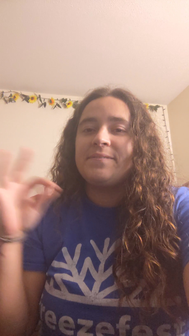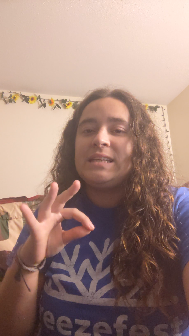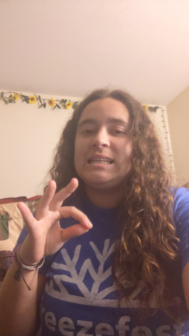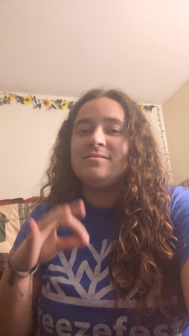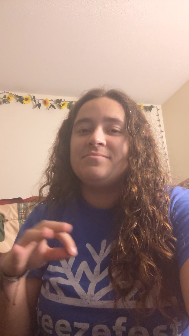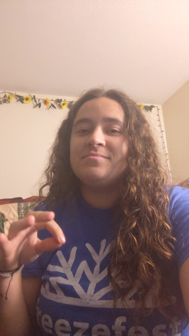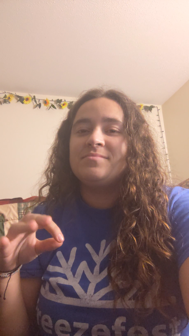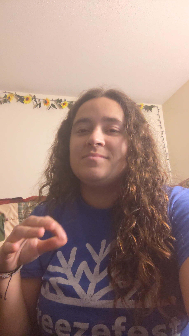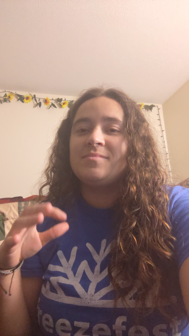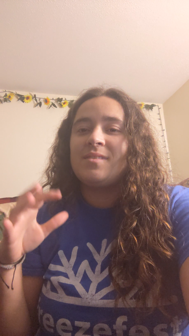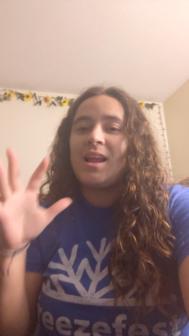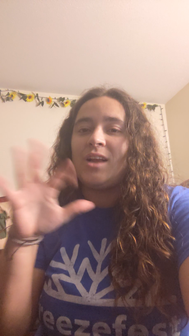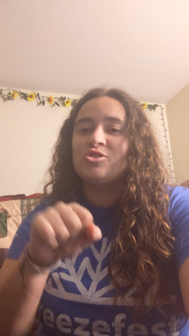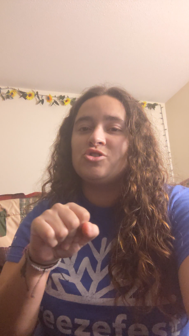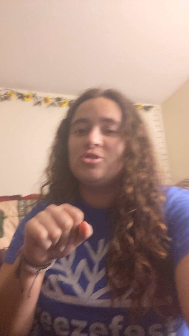catch